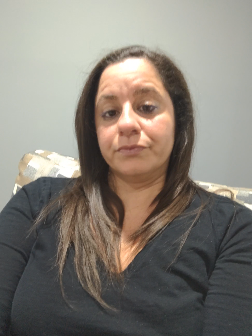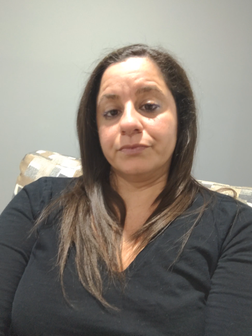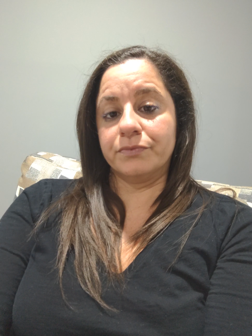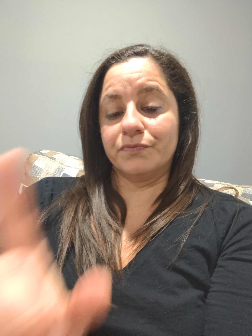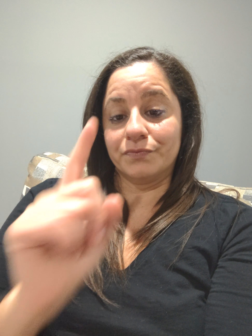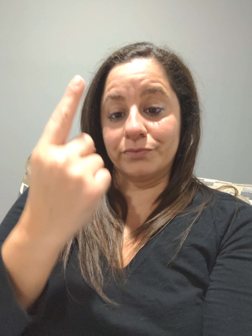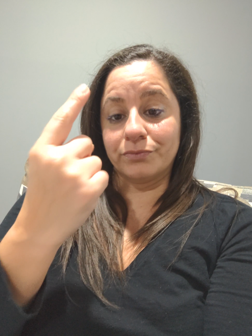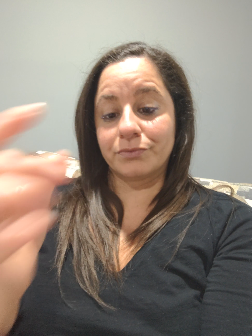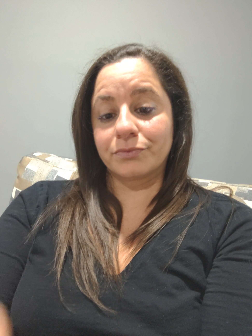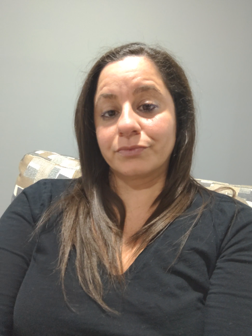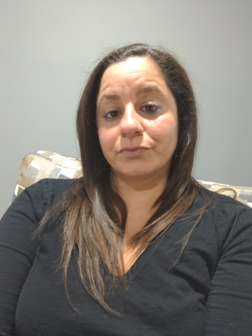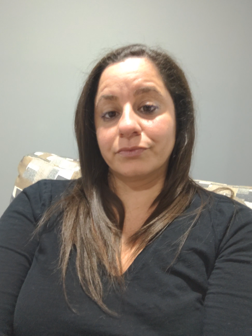first